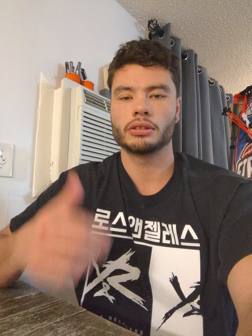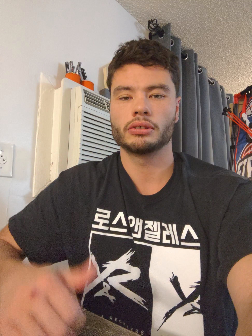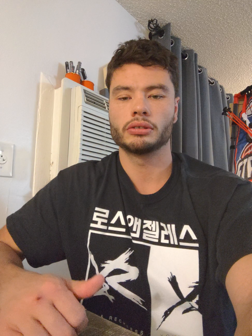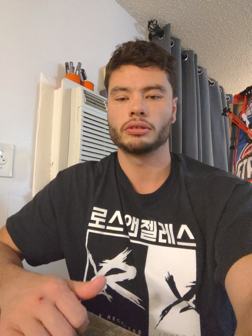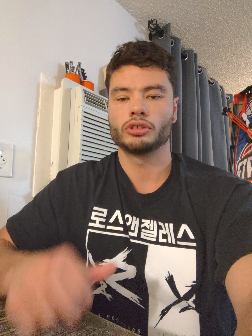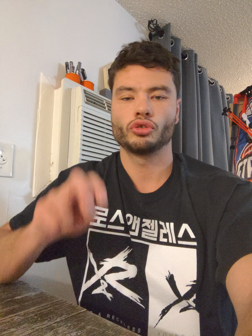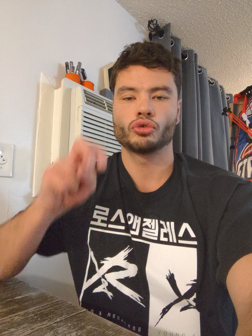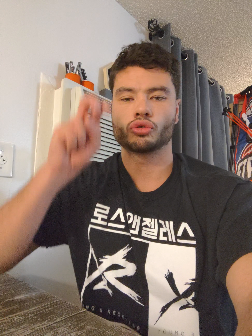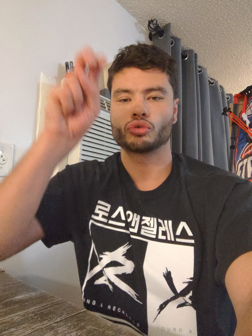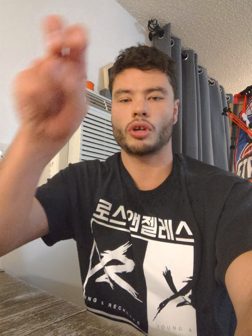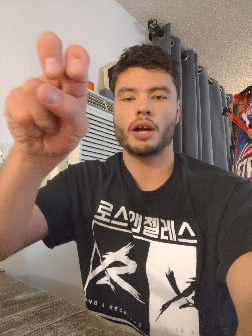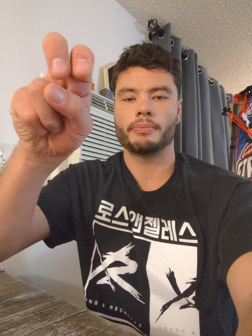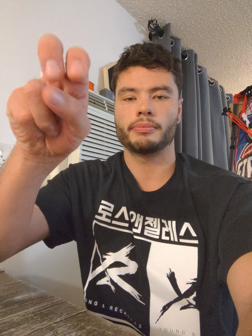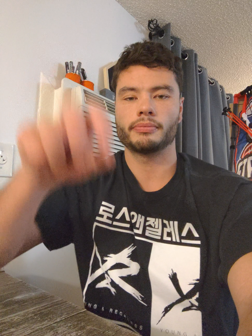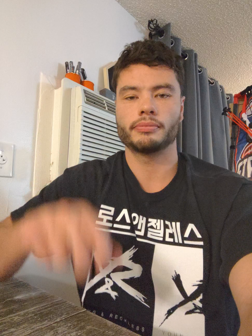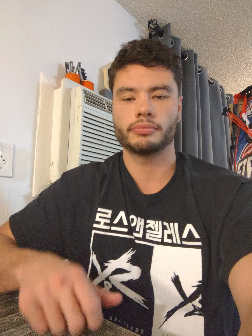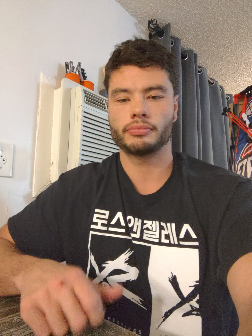jump